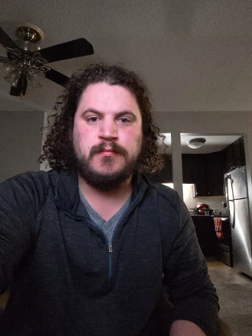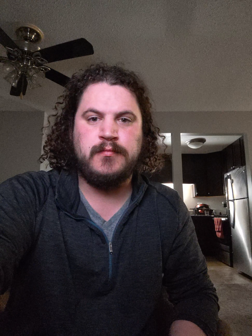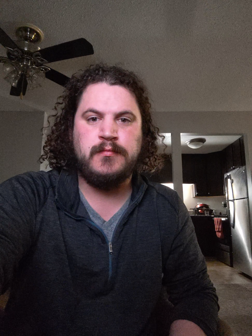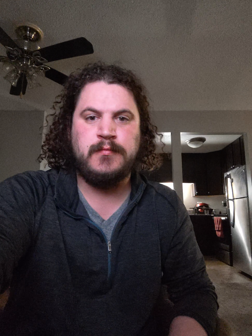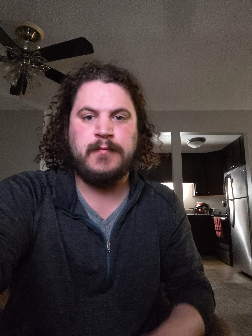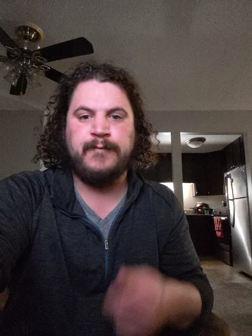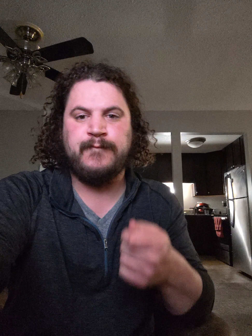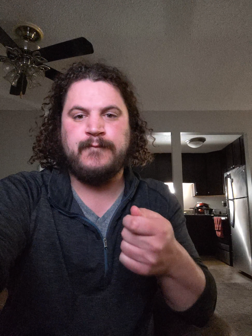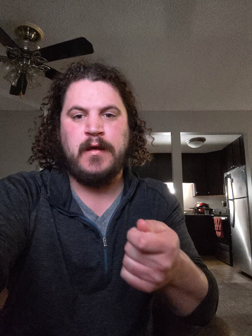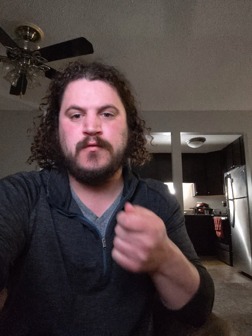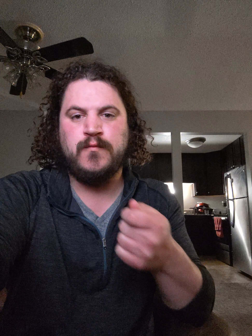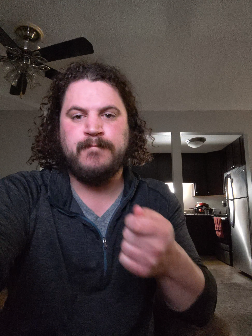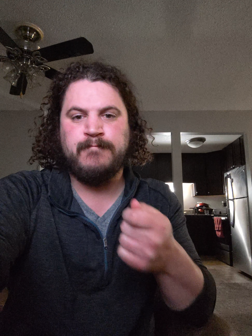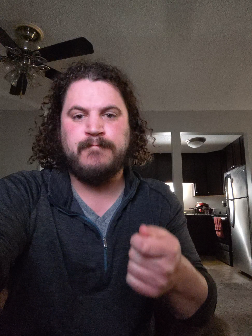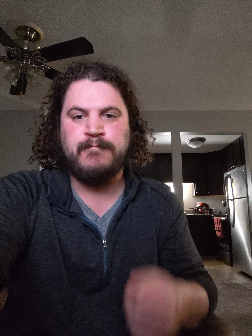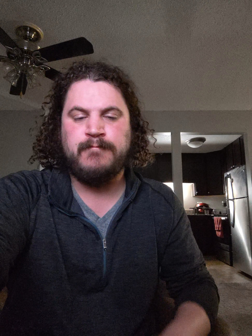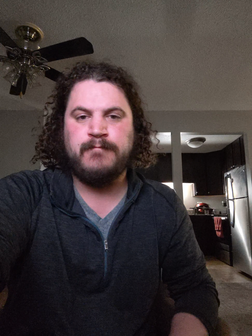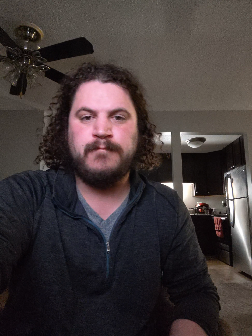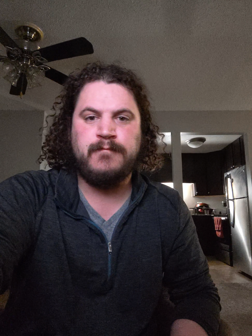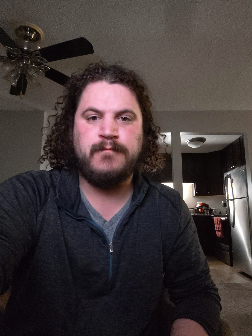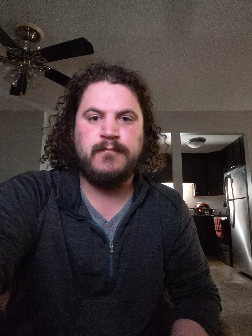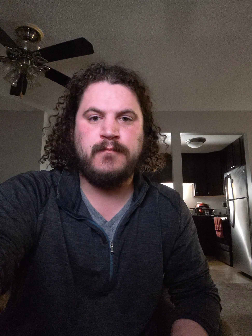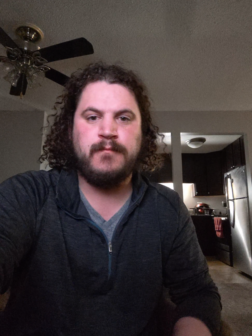vacuum